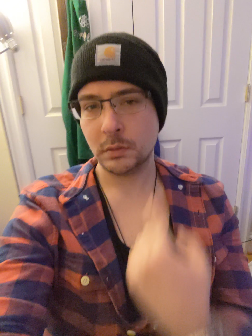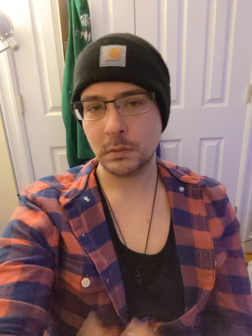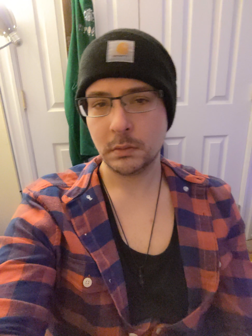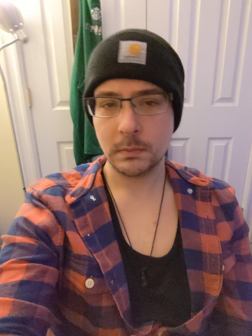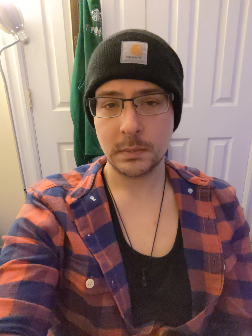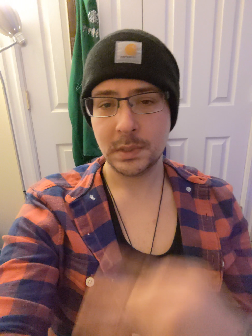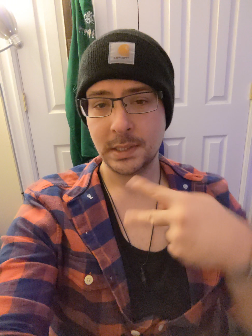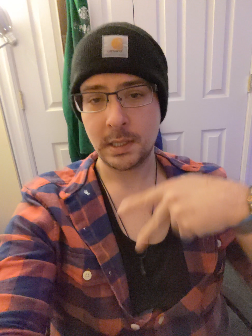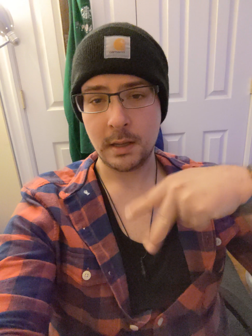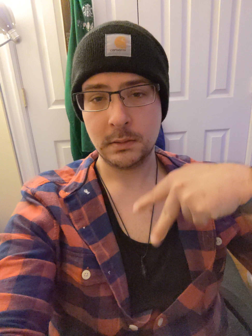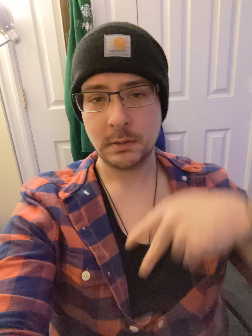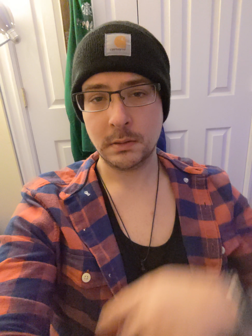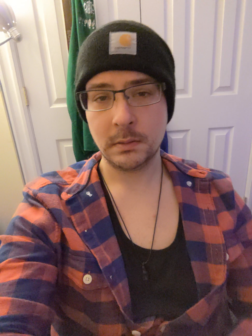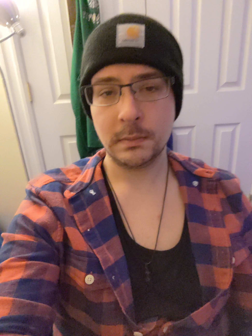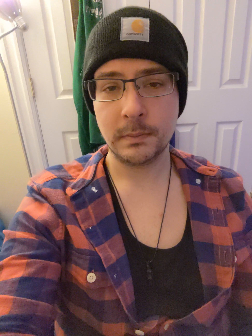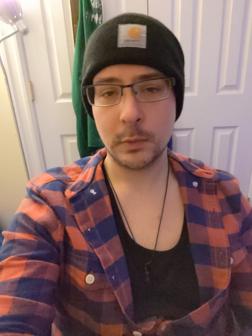dance